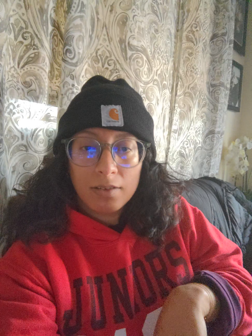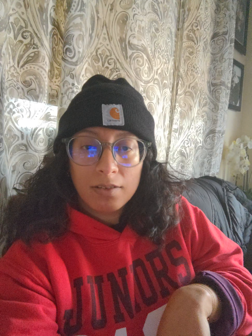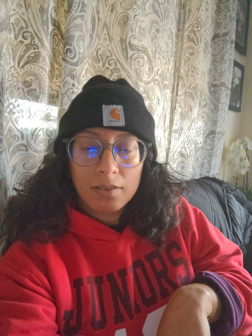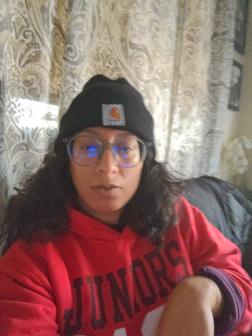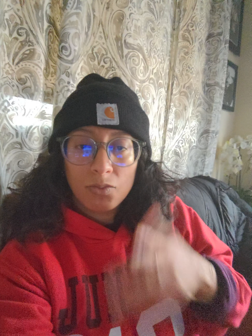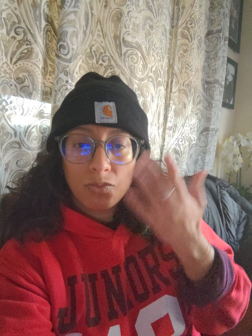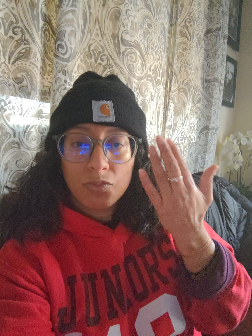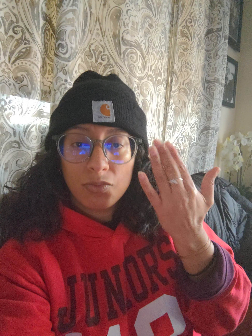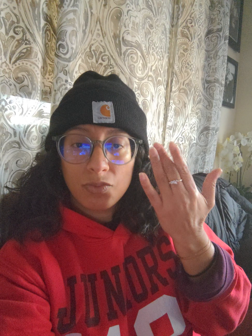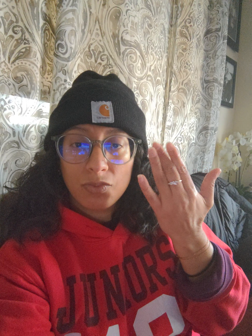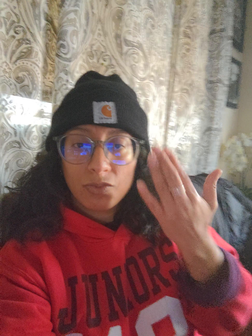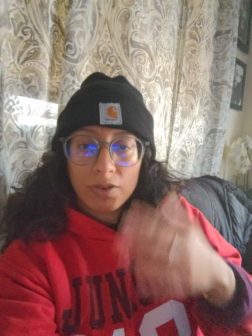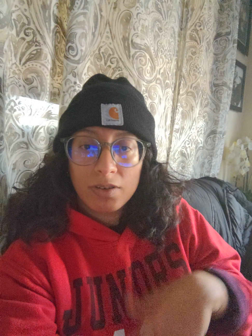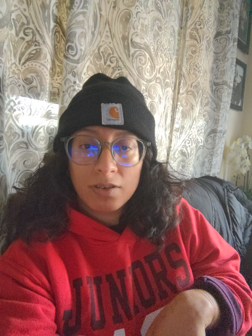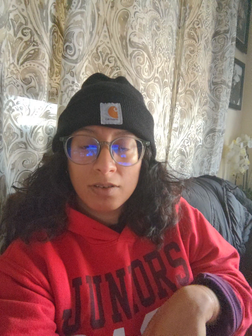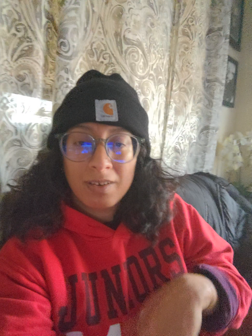wait